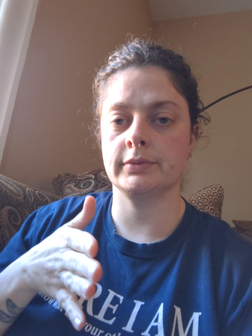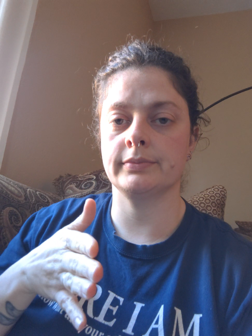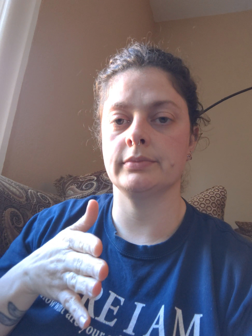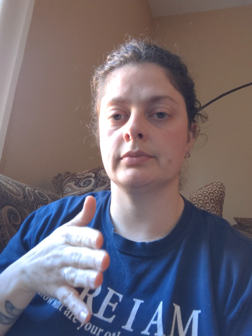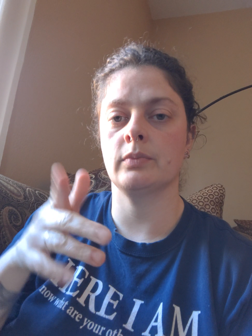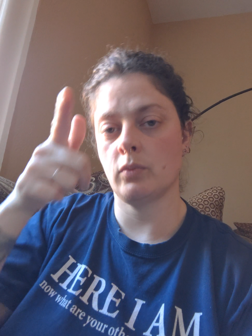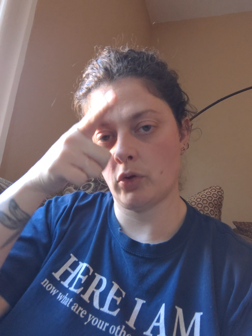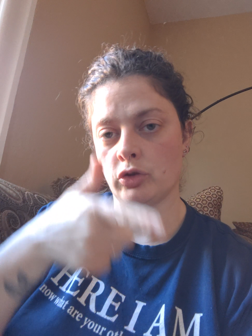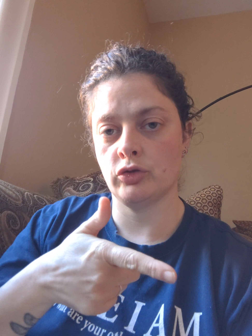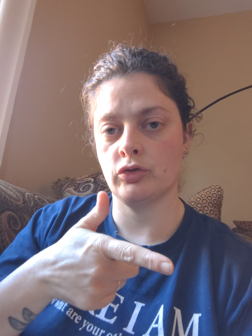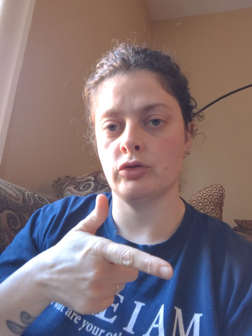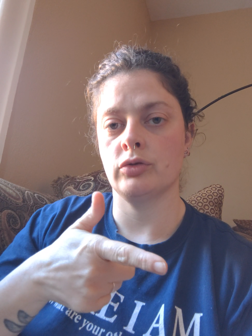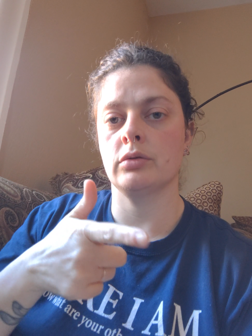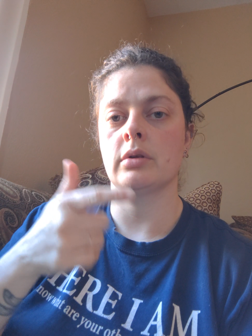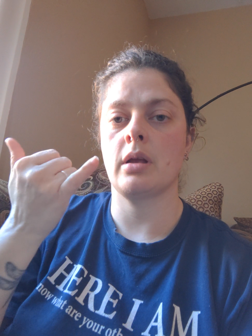brother